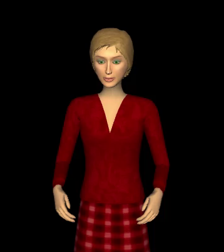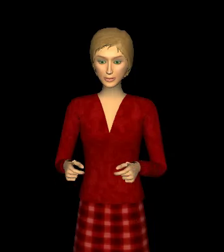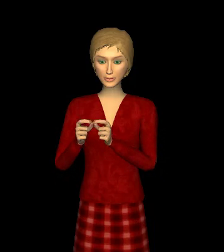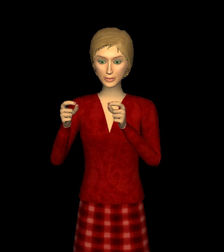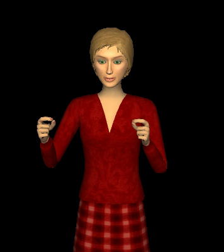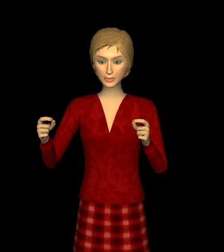شركة